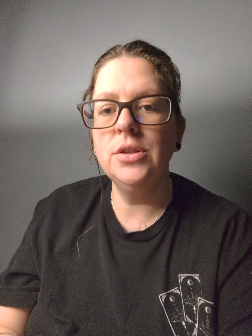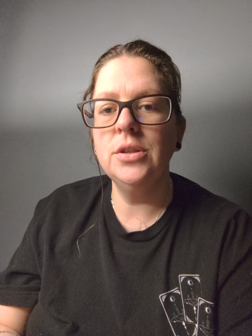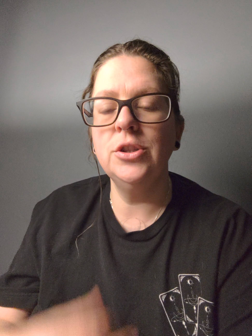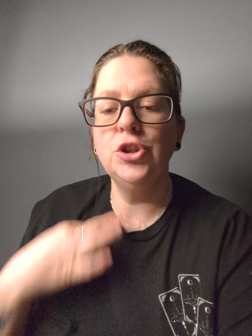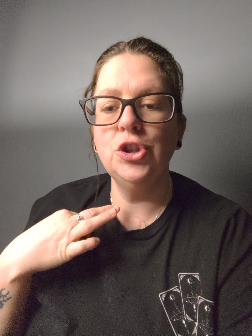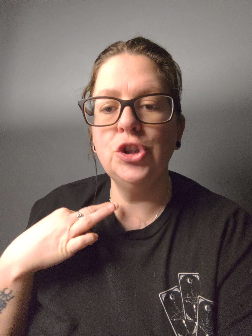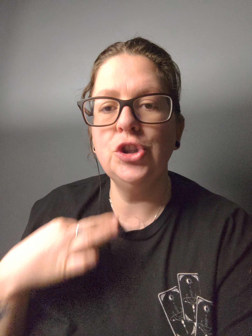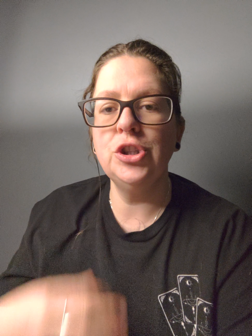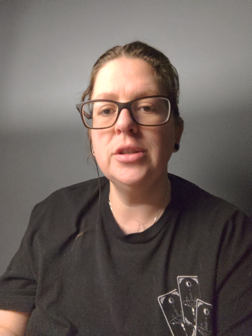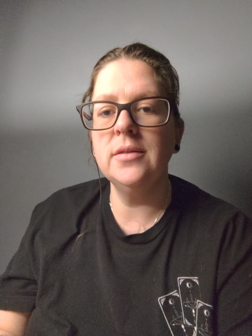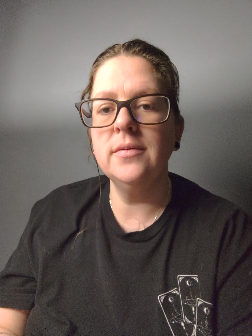shirt